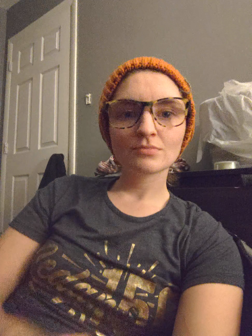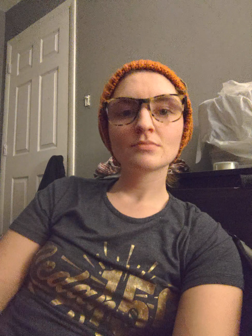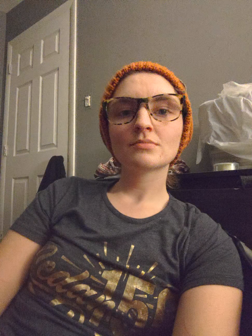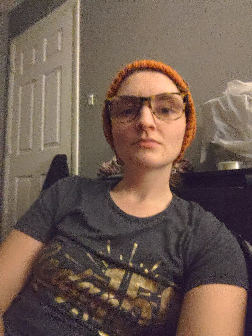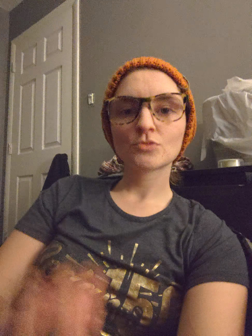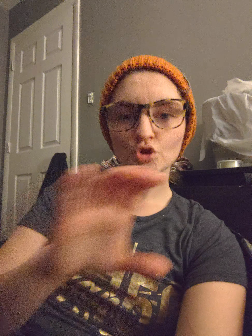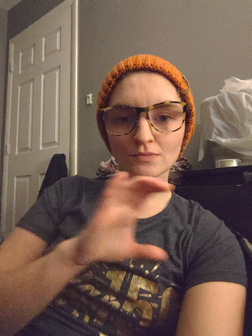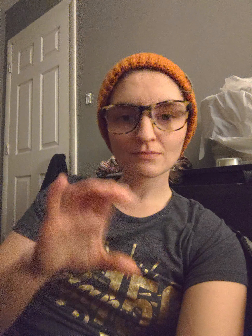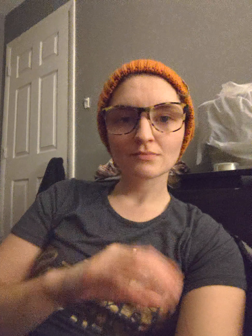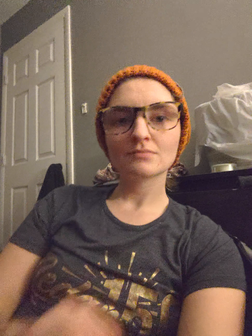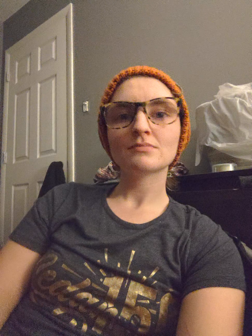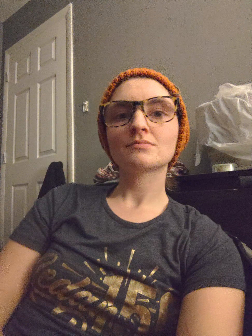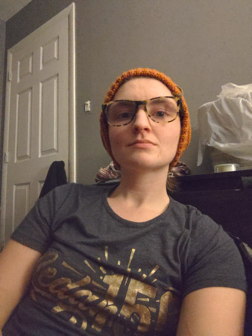chocolate